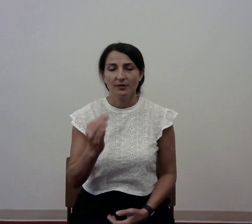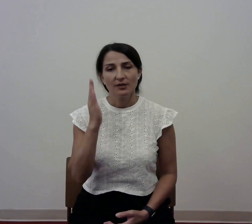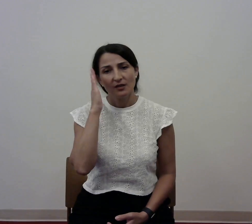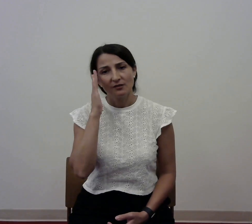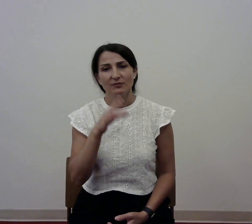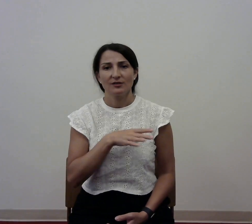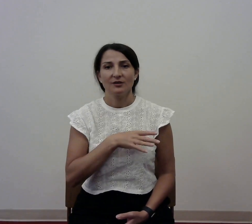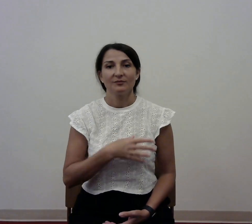yatmaq